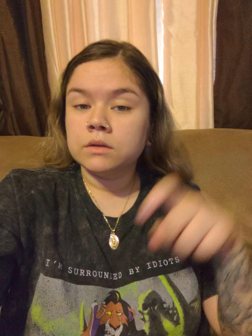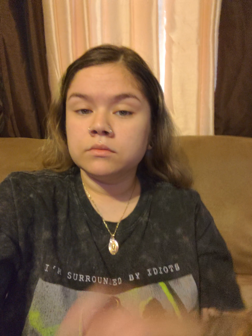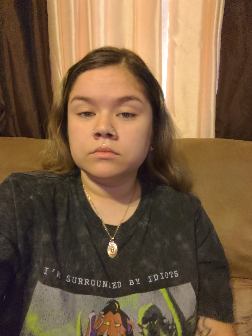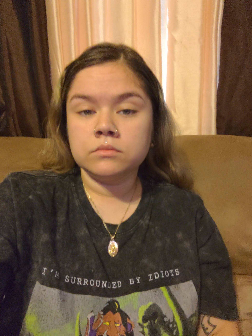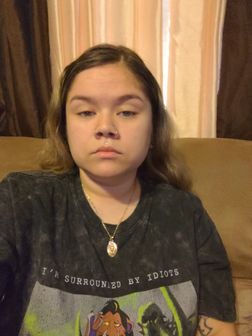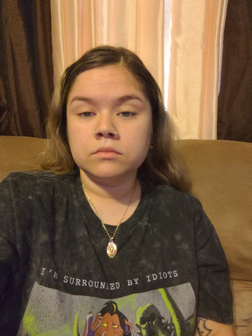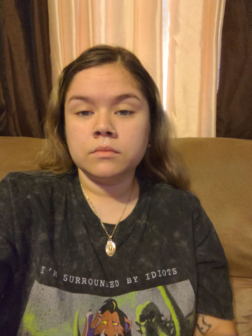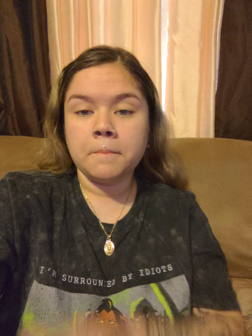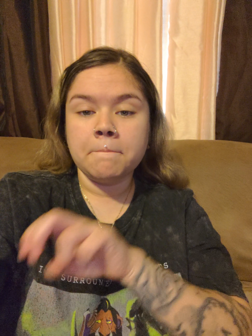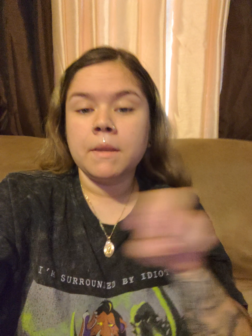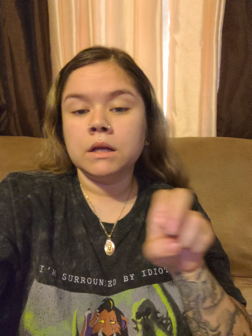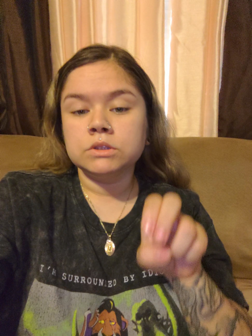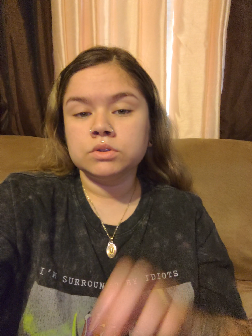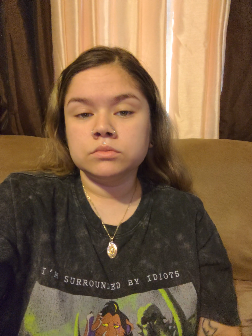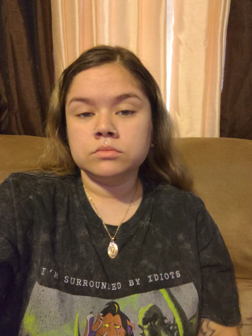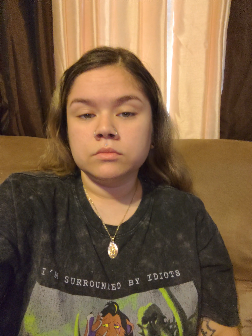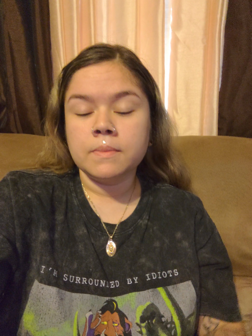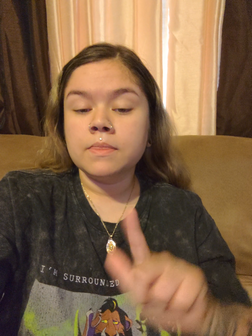bench